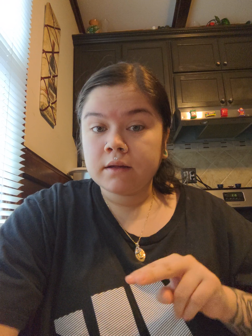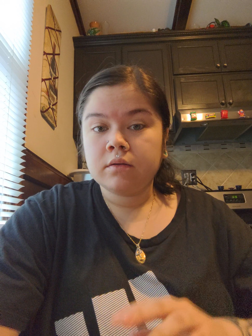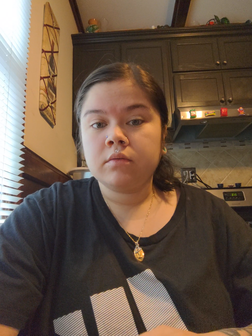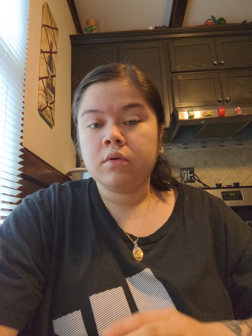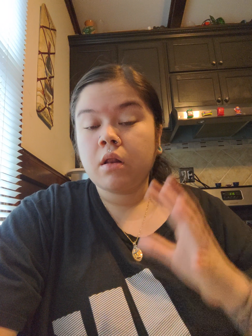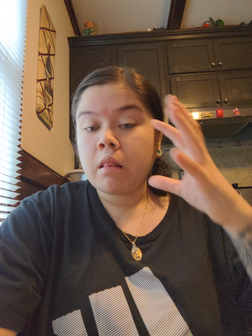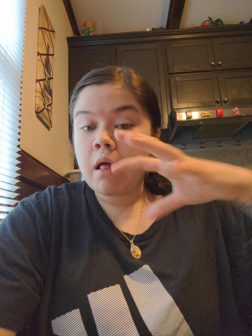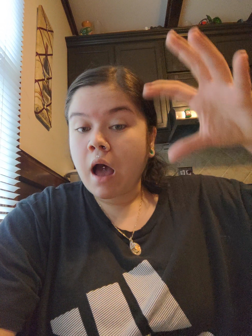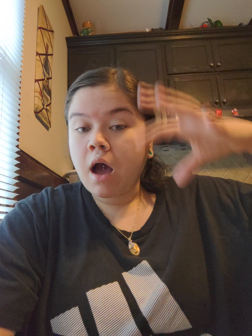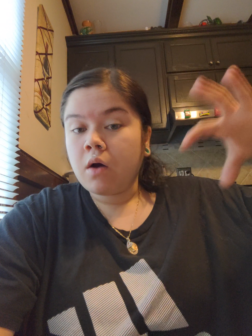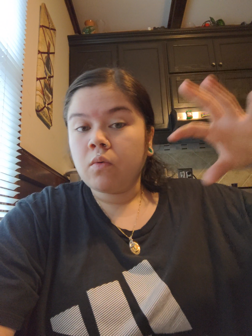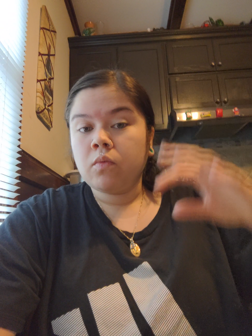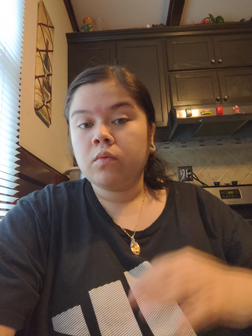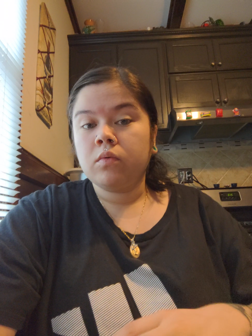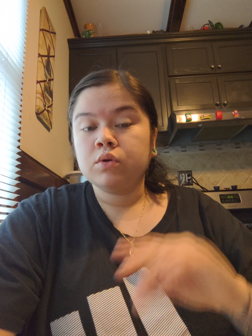cloud